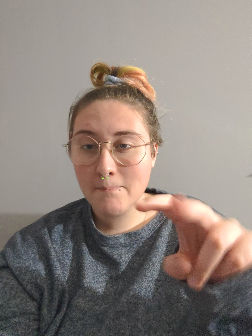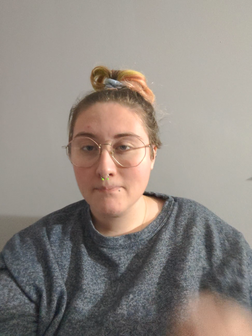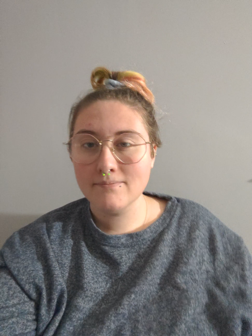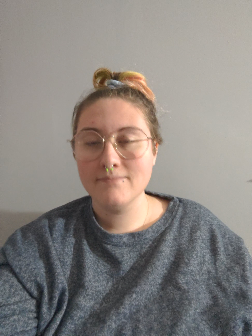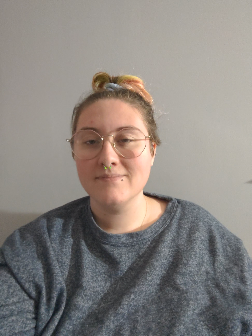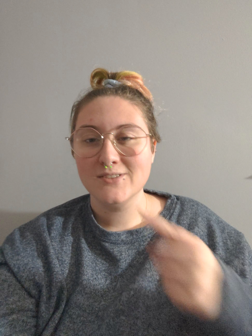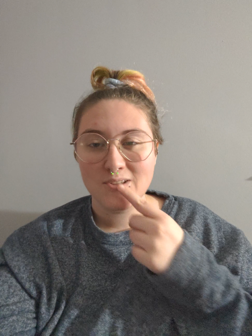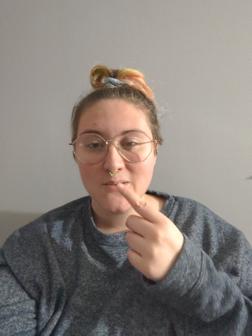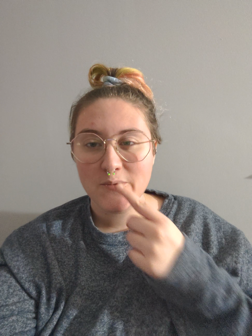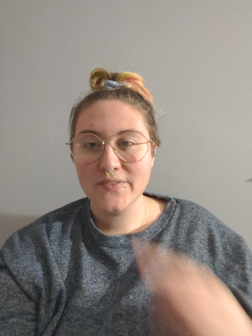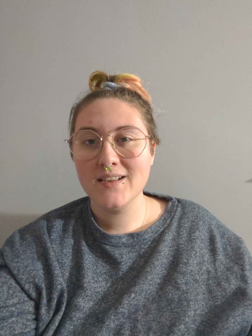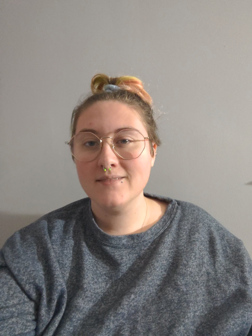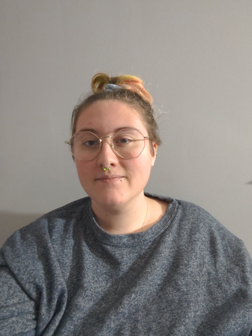tooth